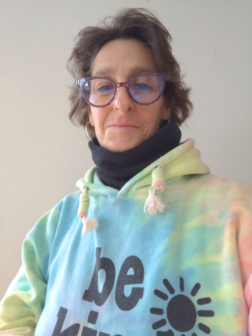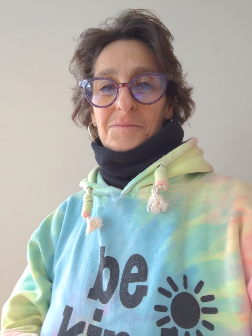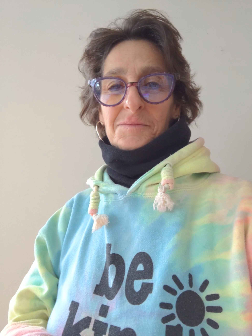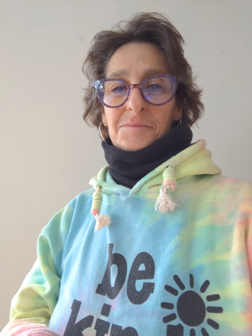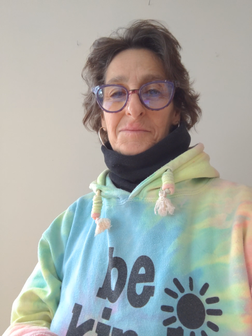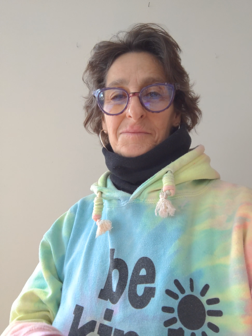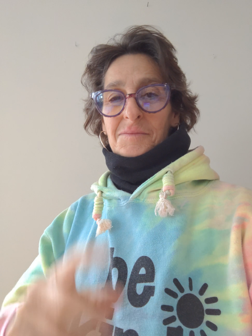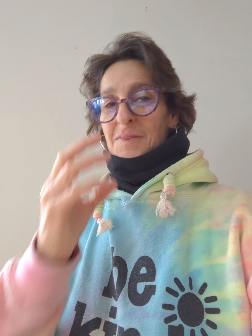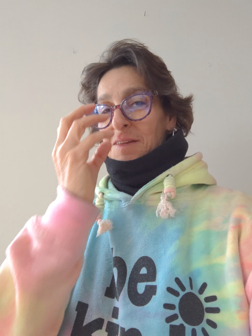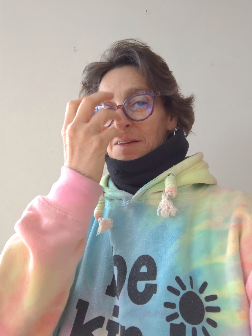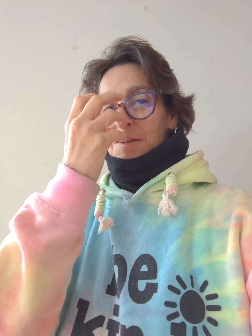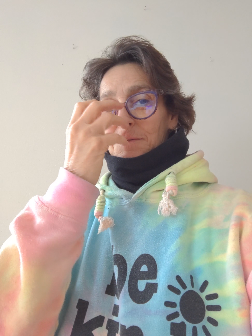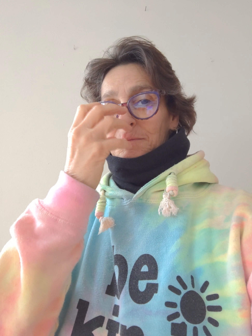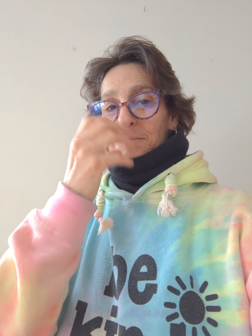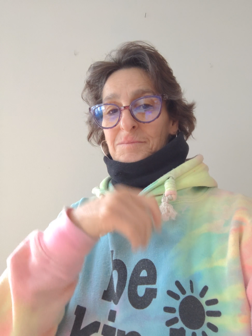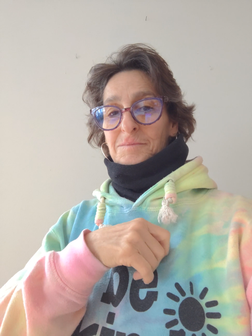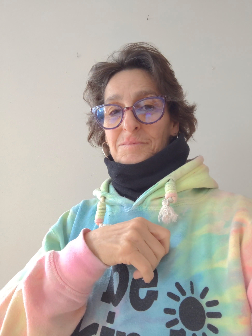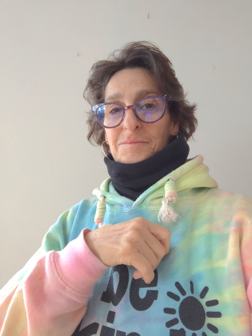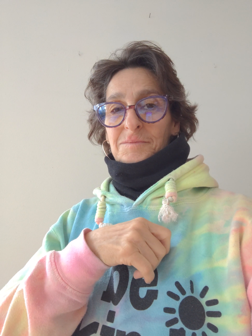clown